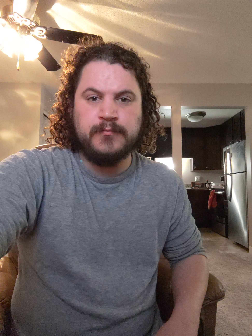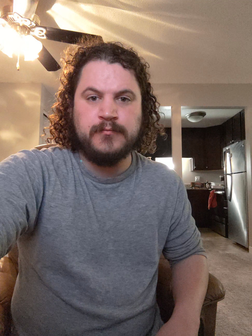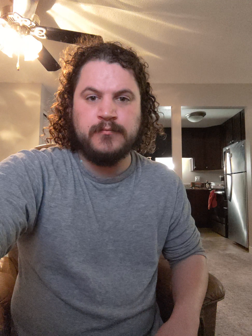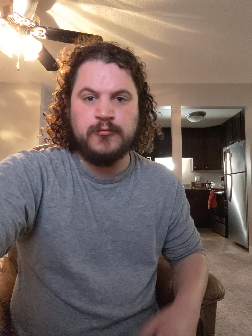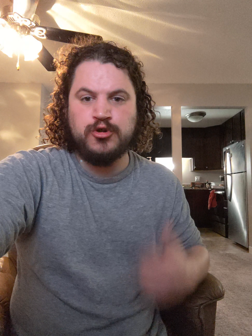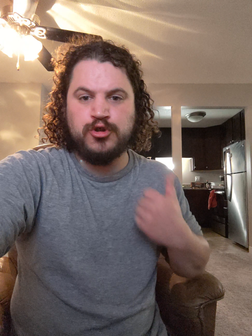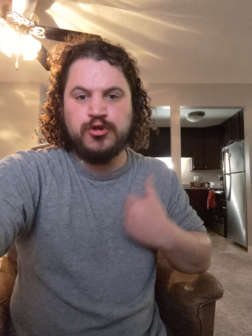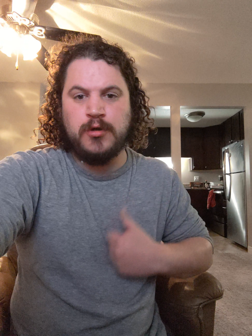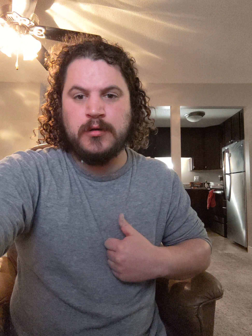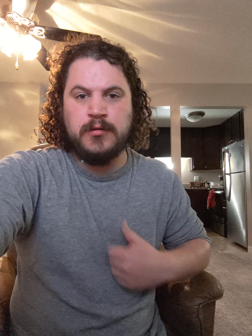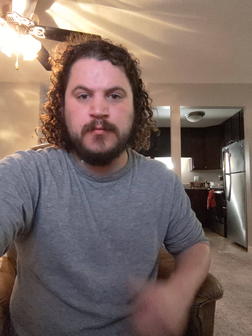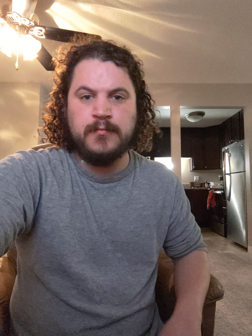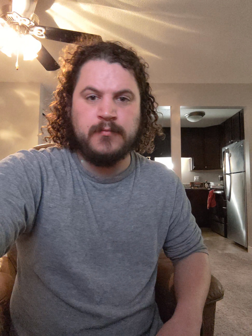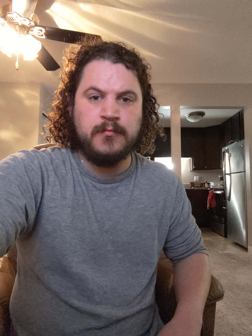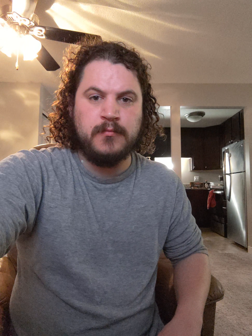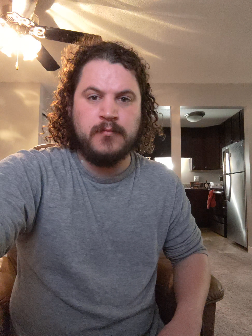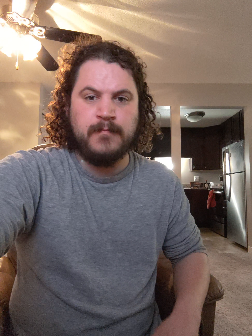jacket